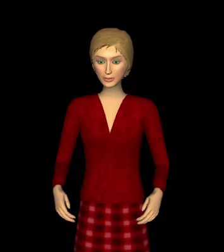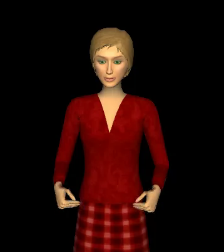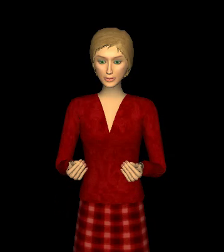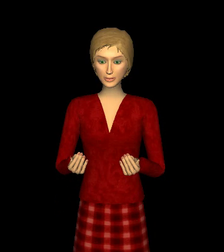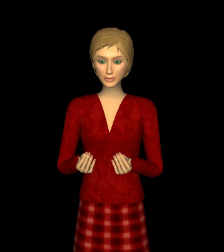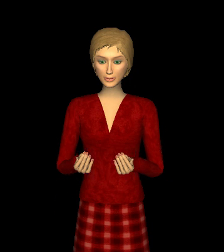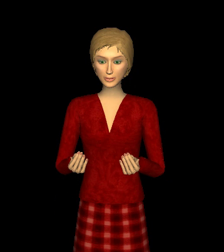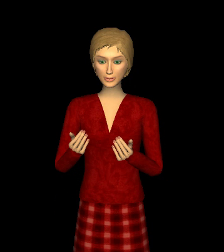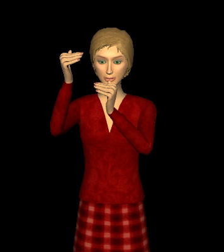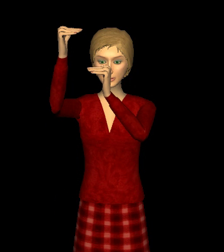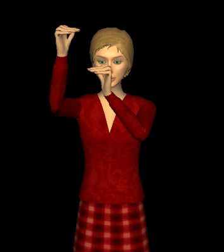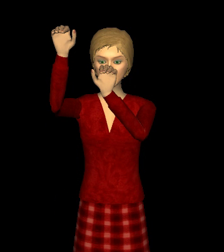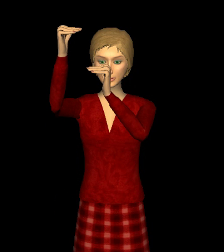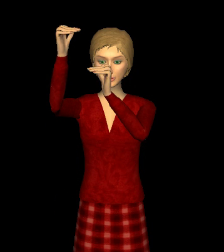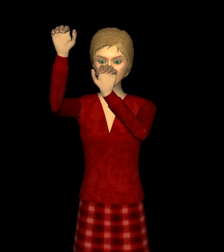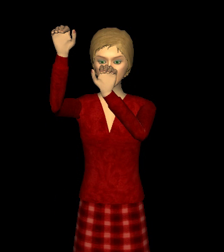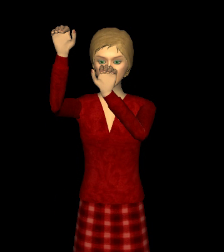أجنبي